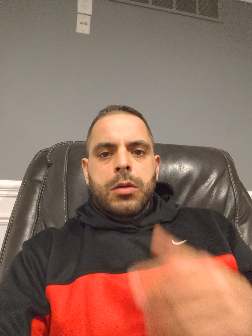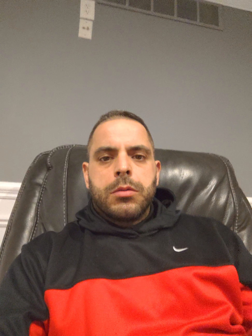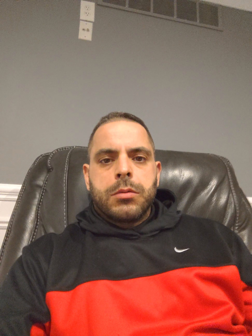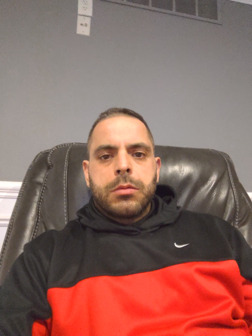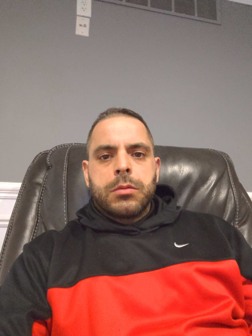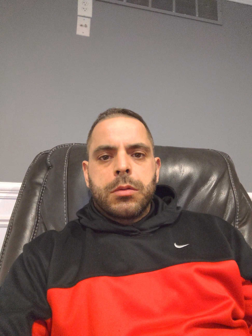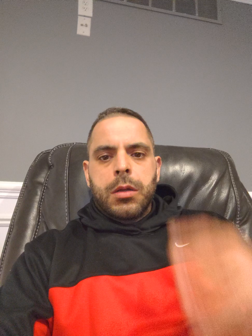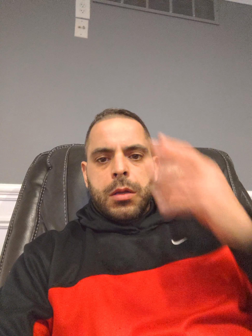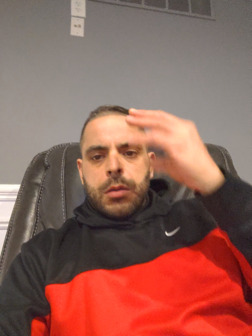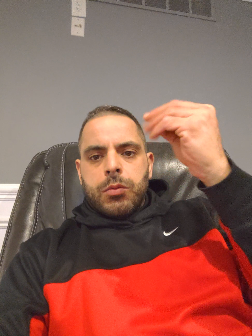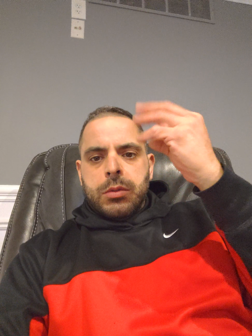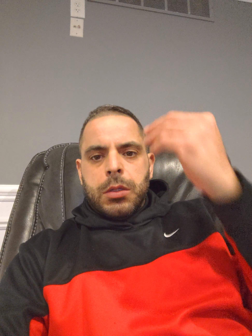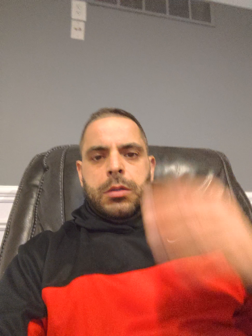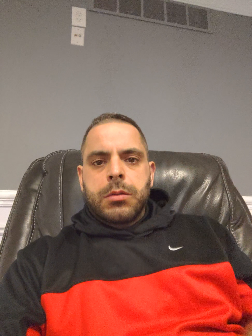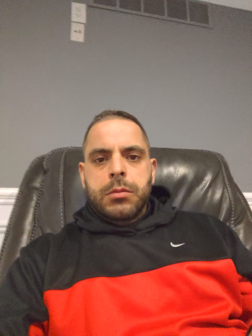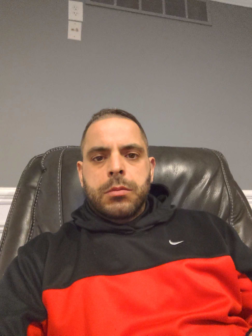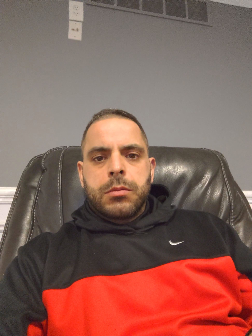outside